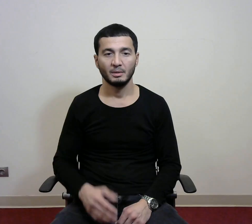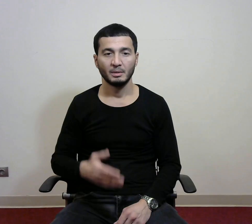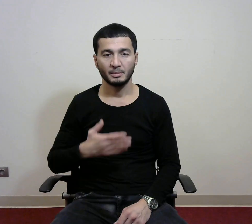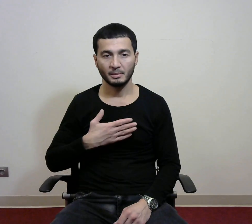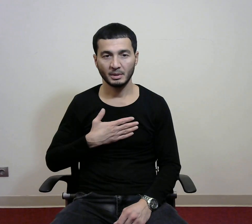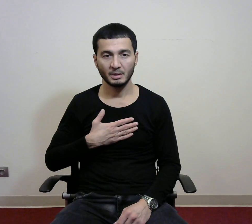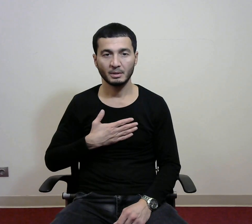mən